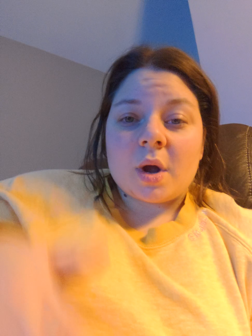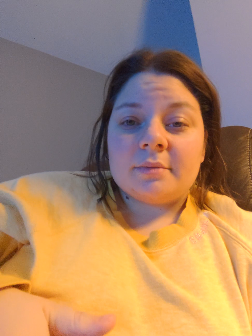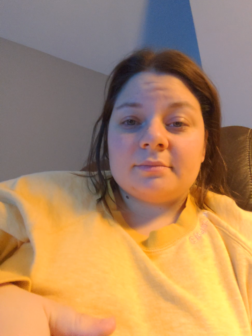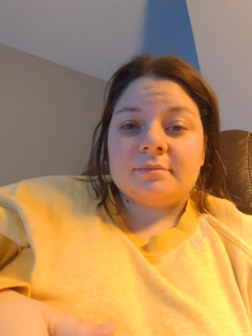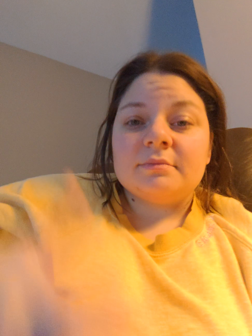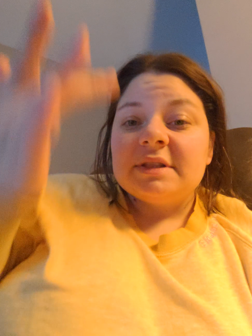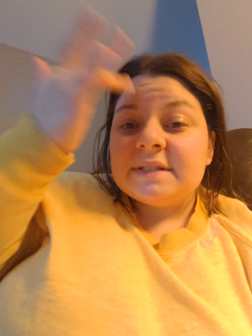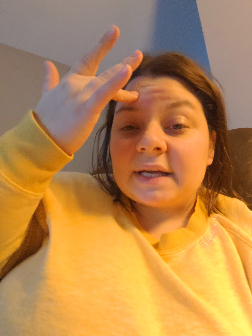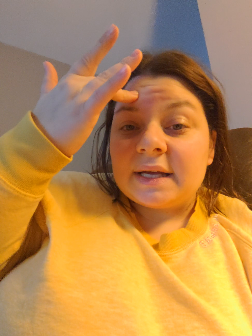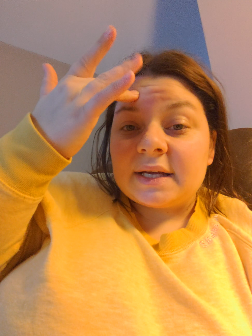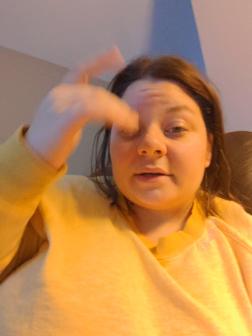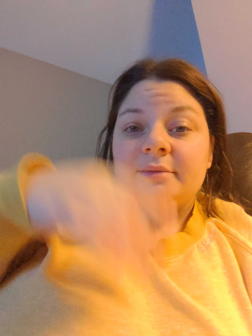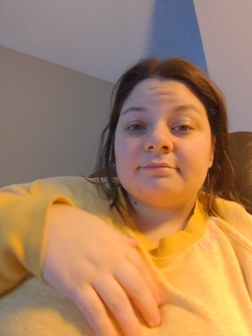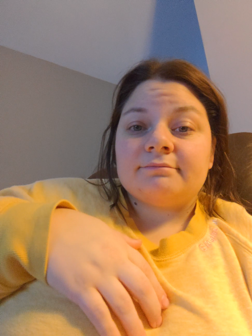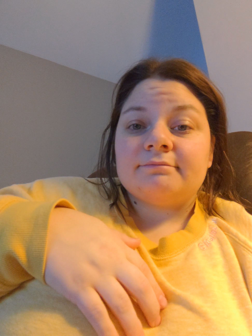sick